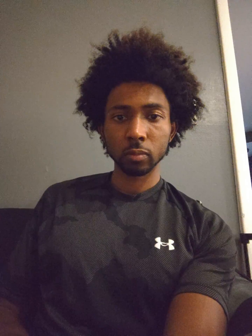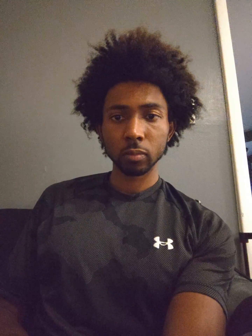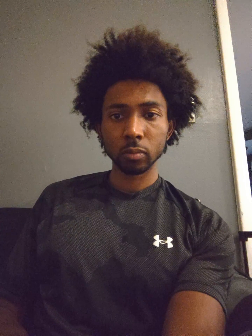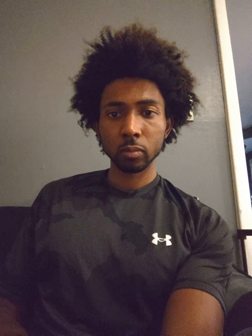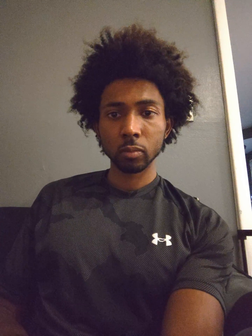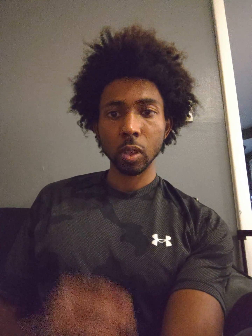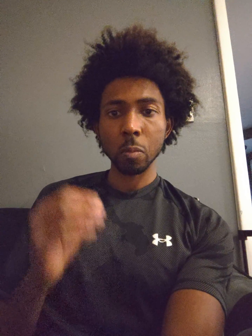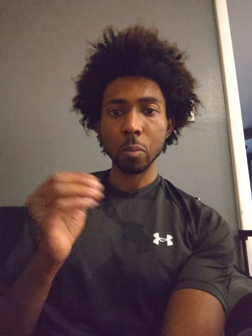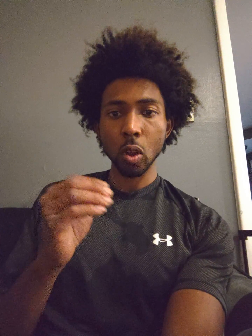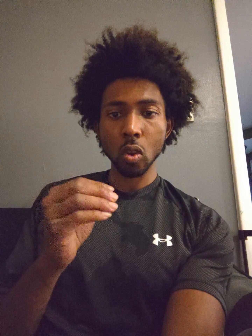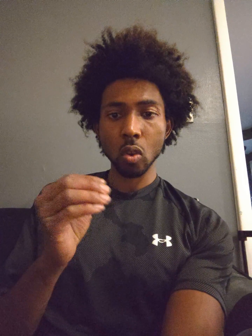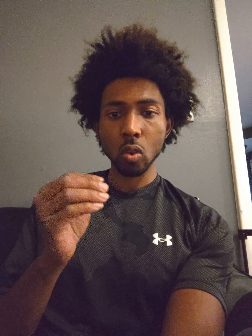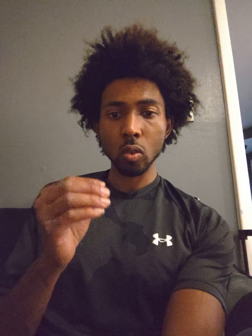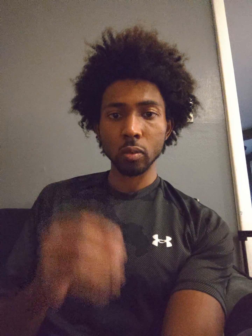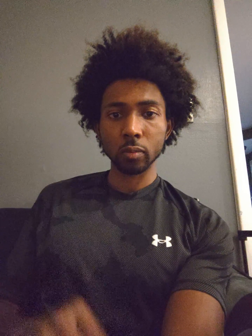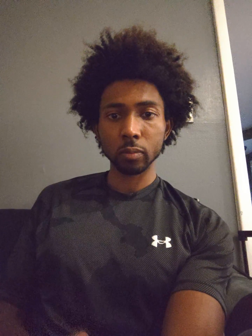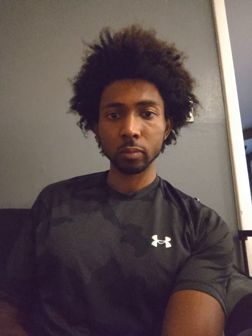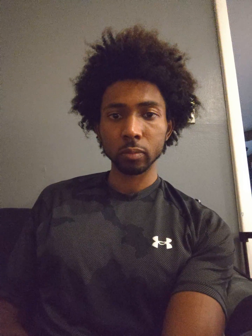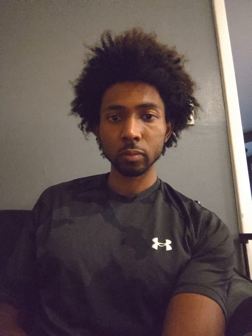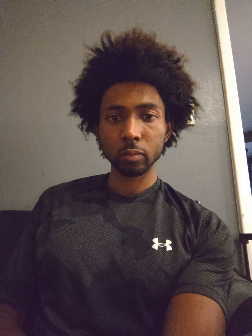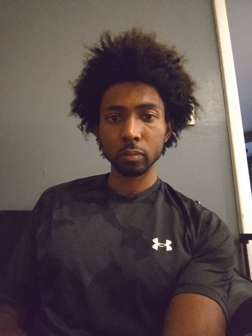more